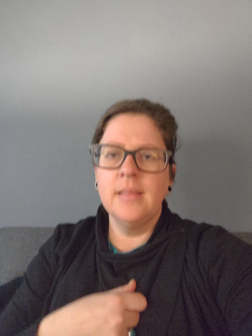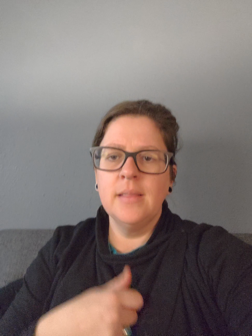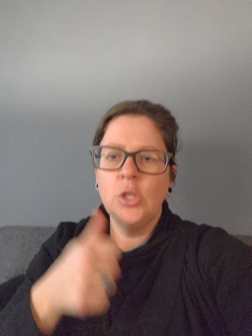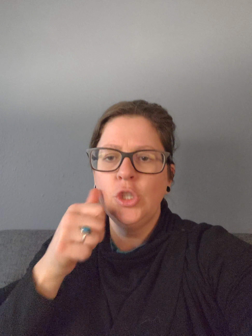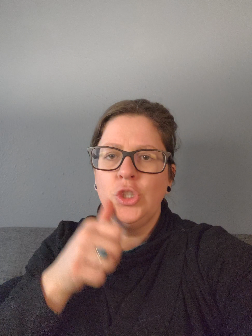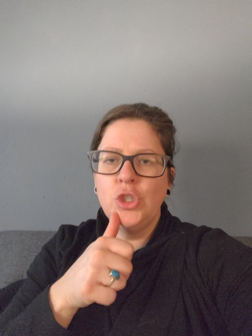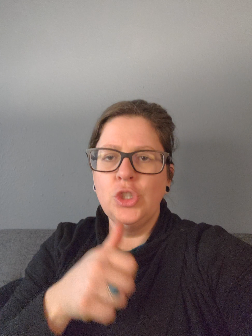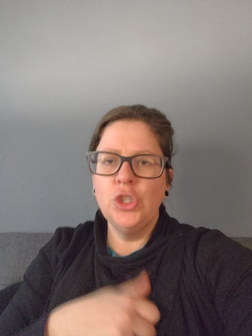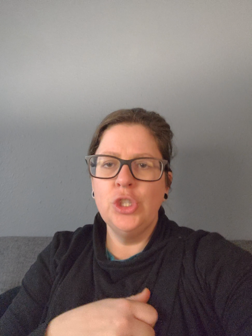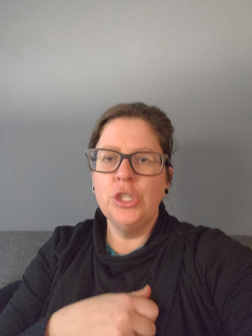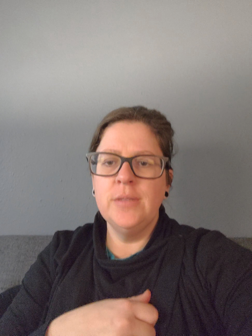girl